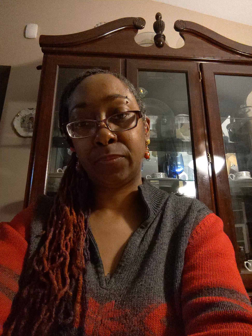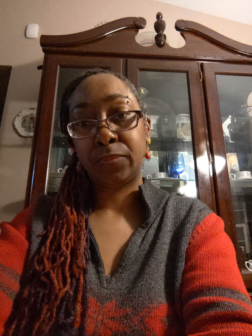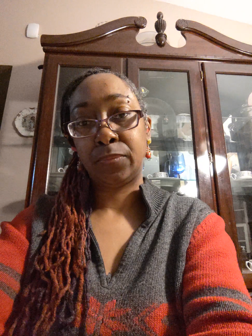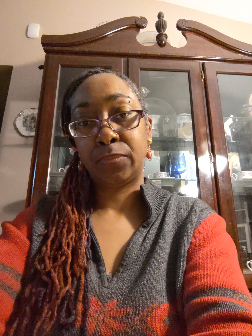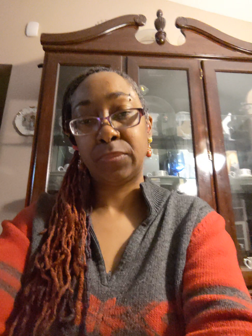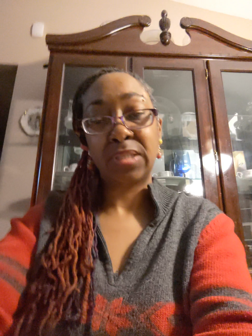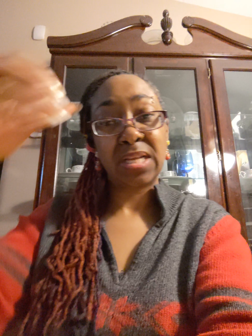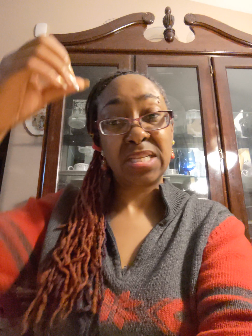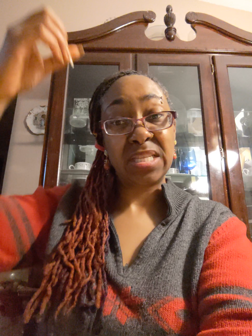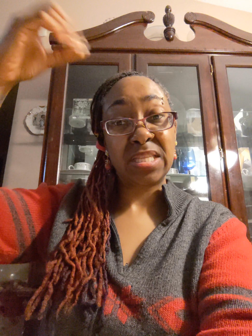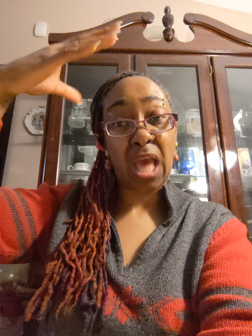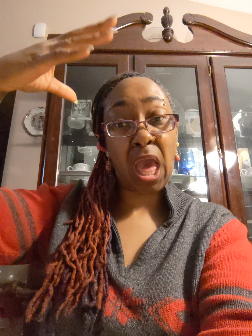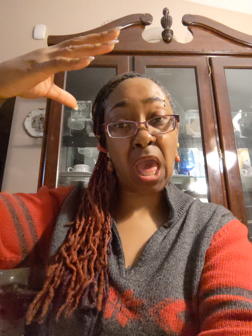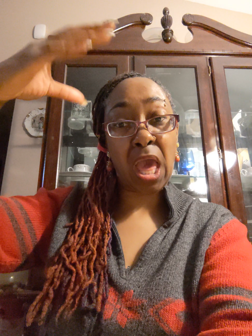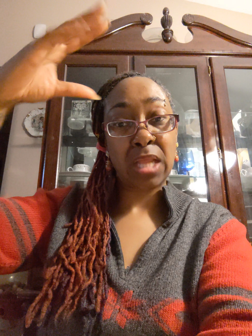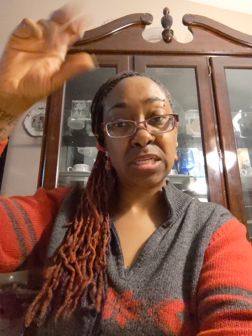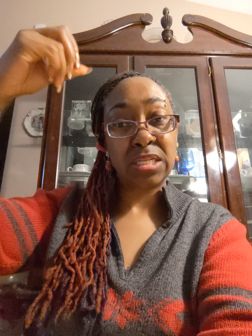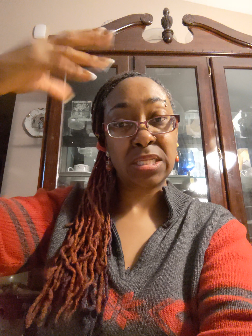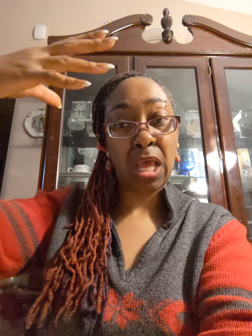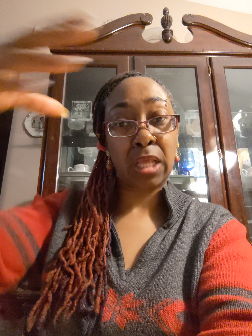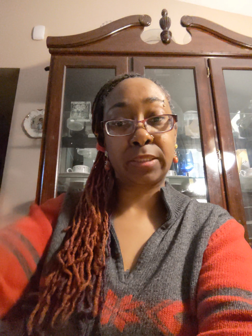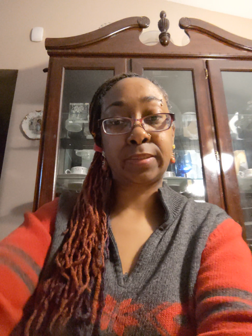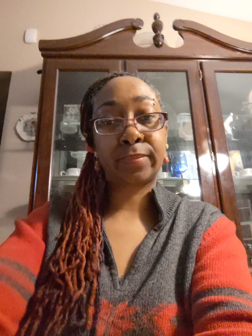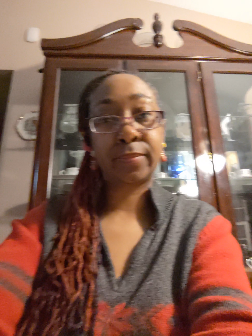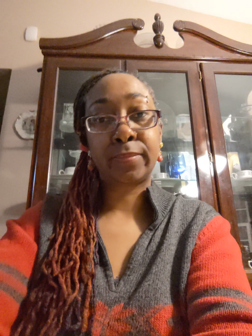sun